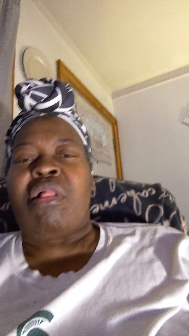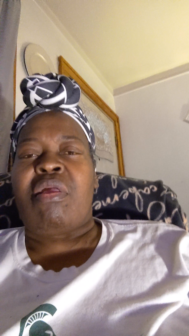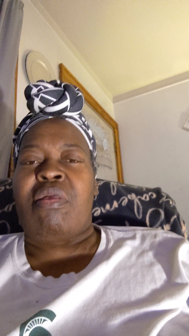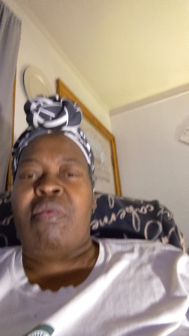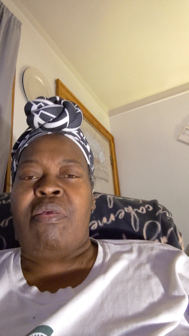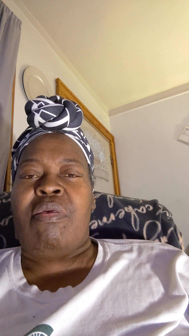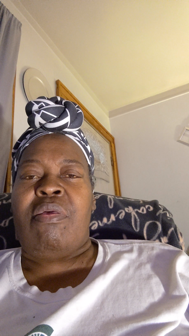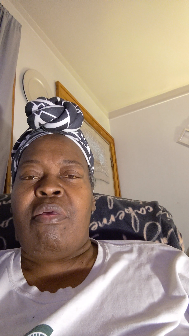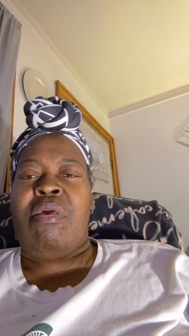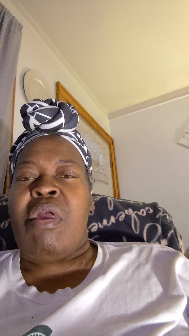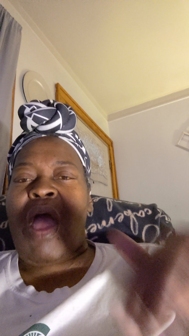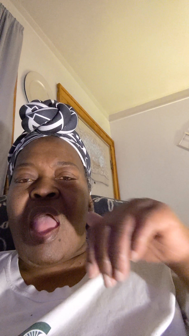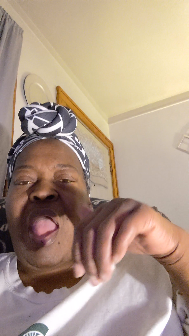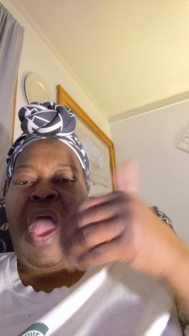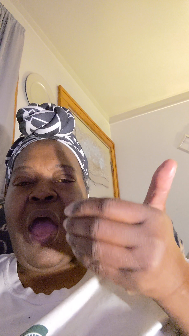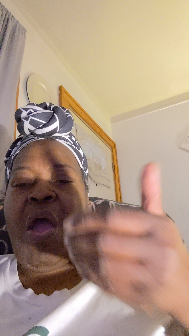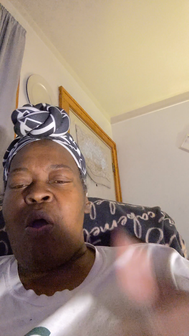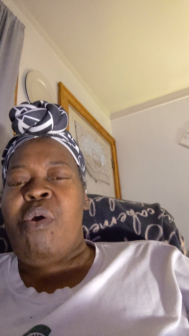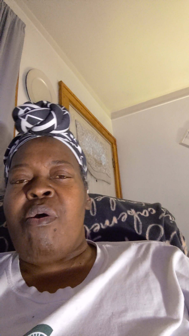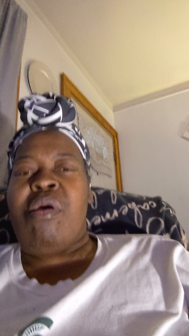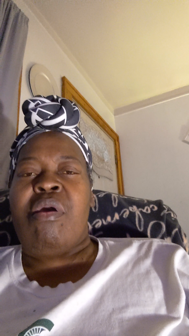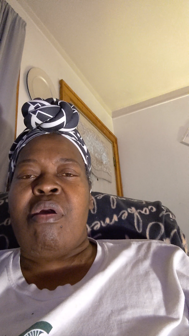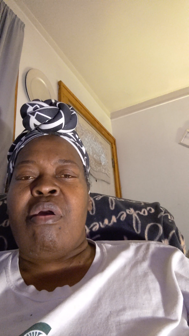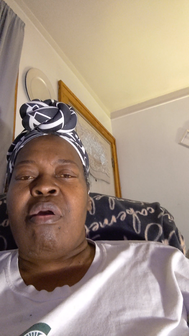how